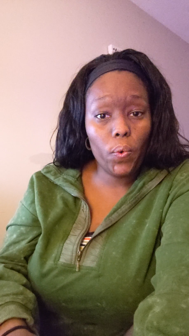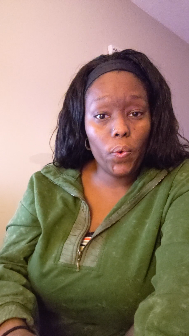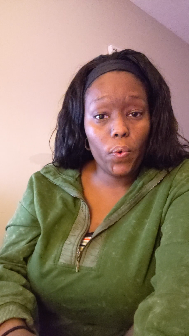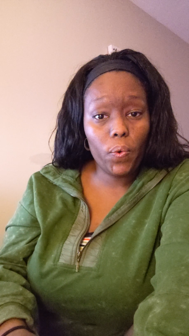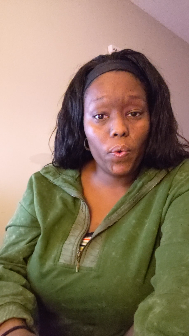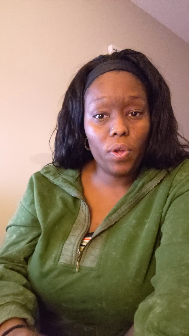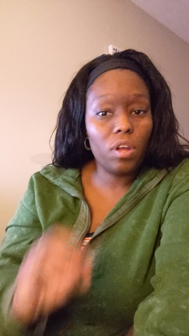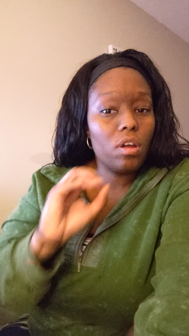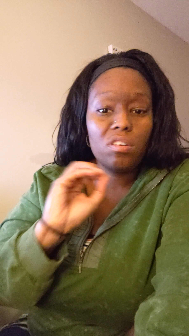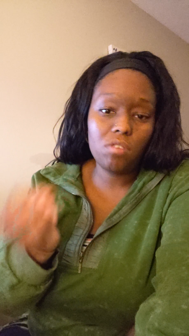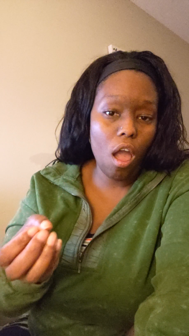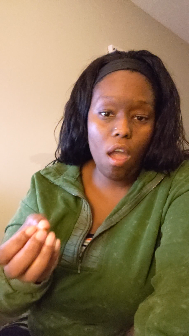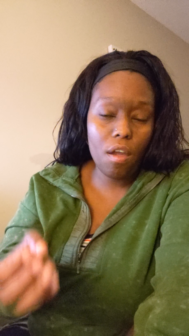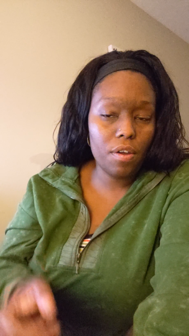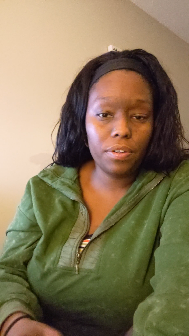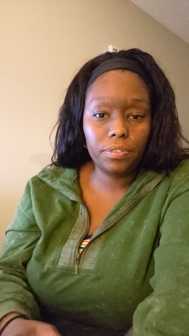none